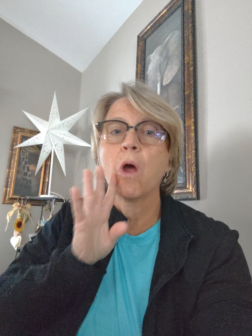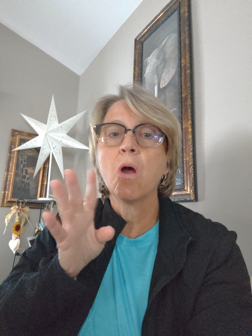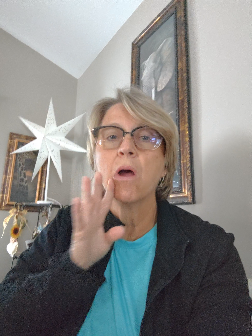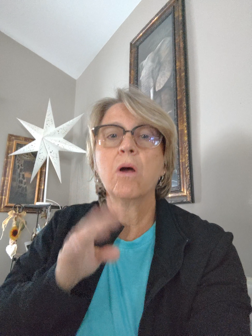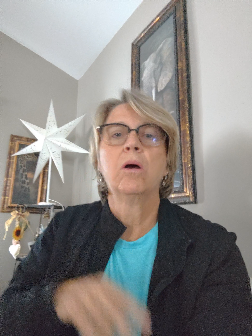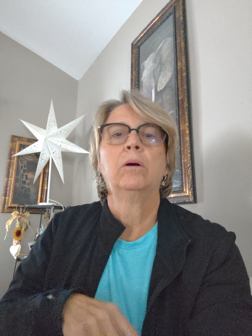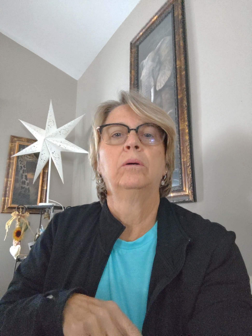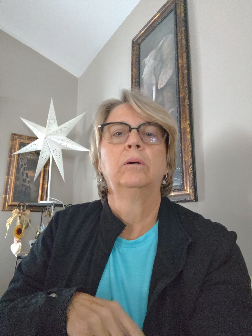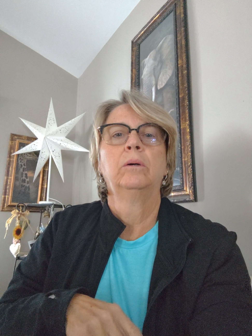talk